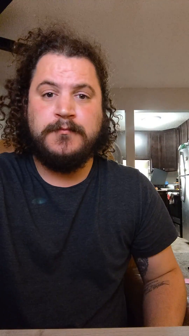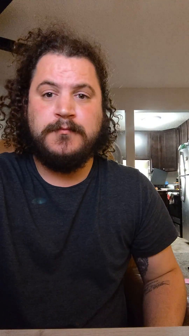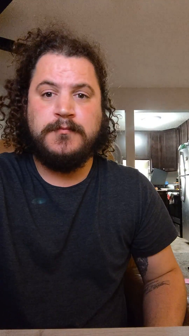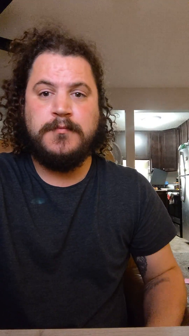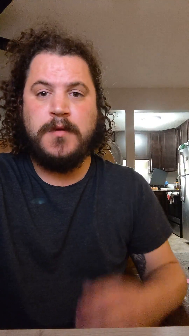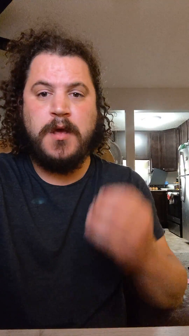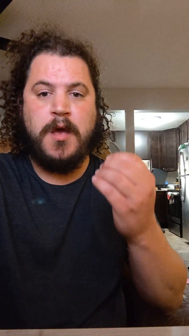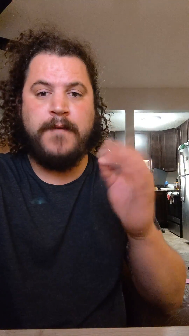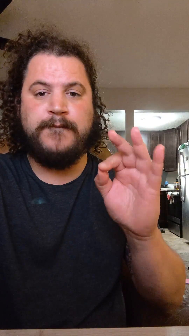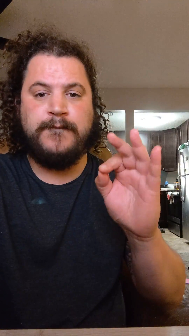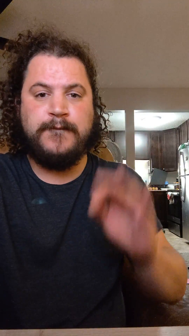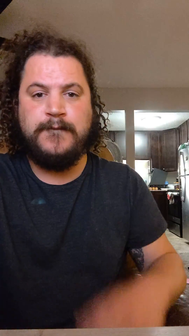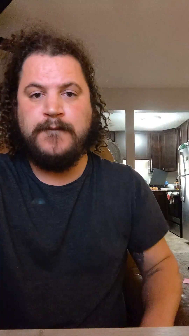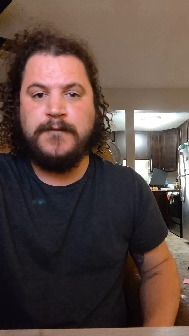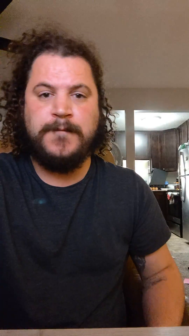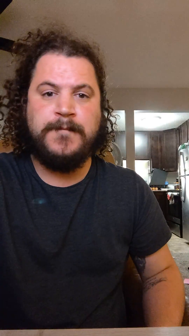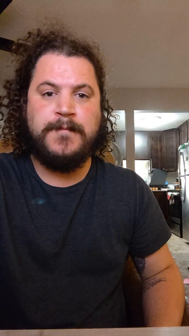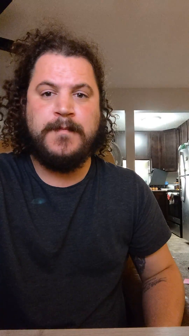of